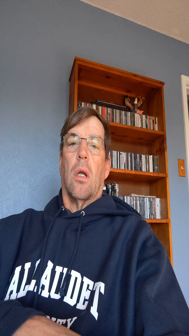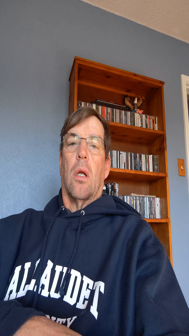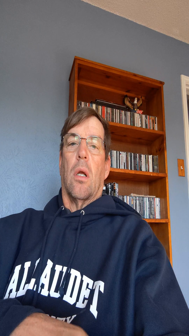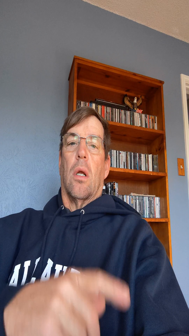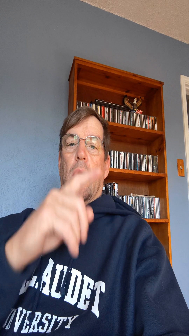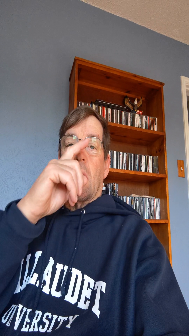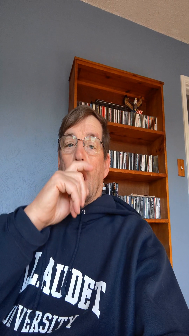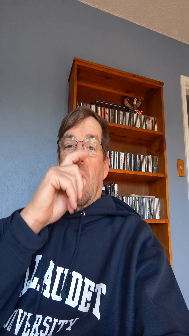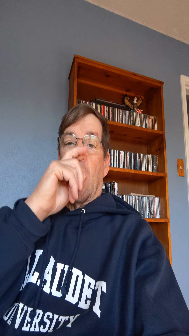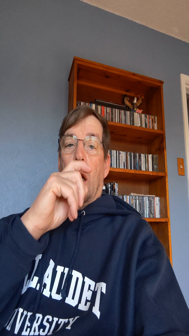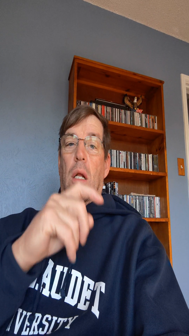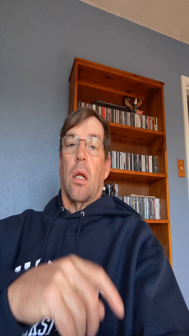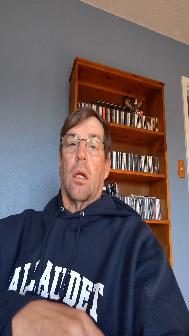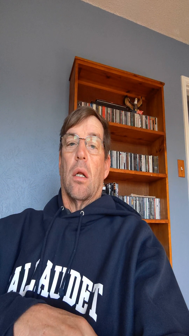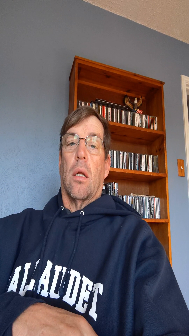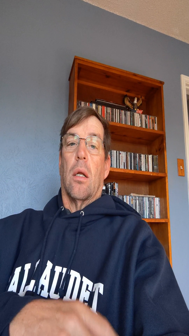doll